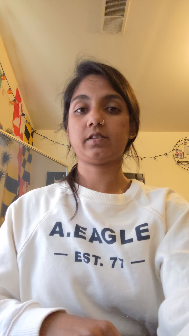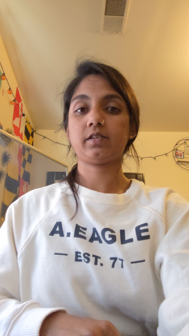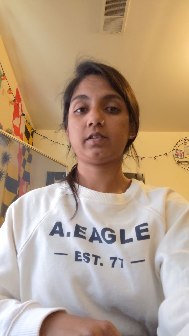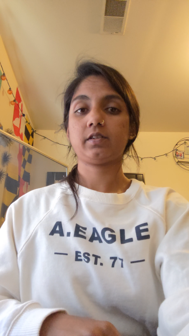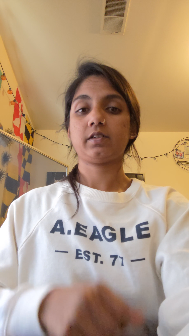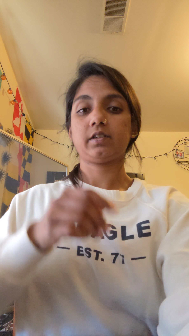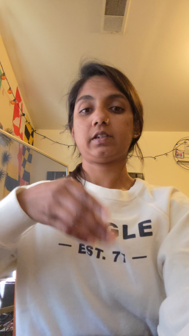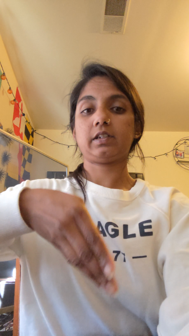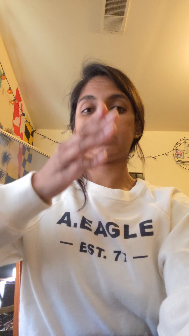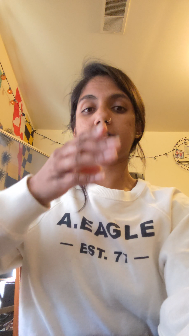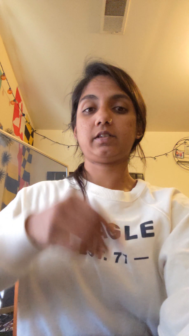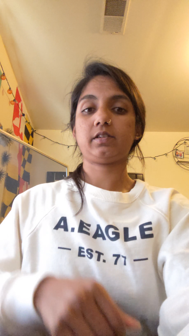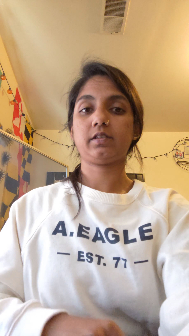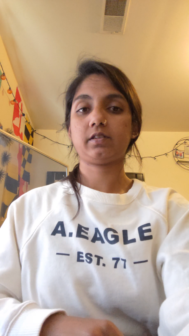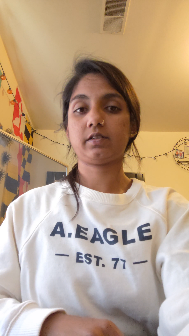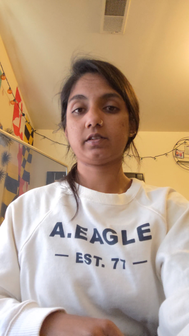kick